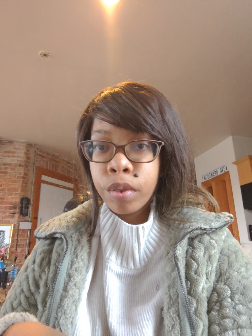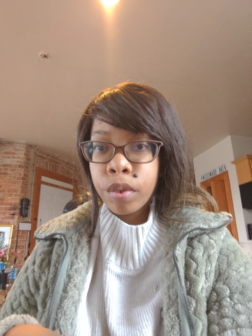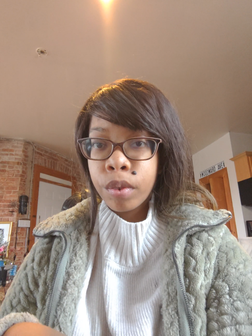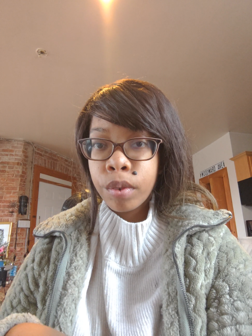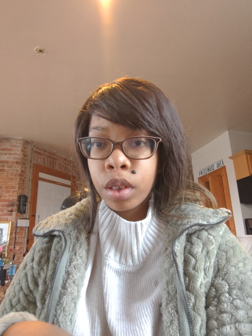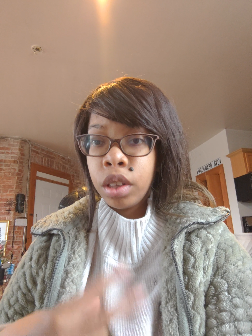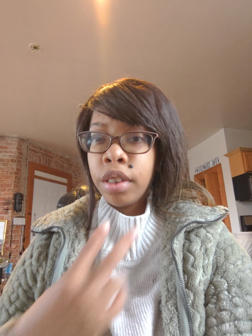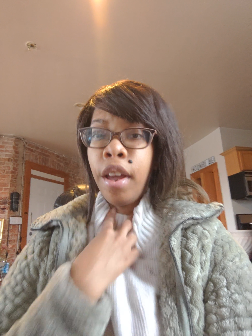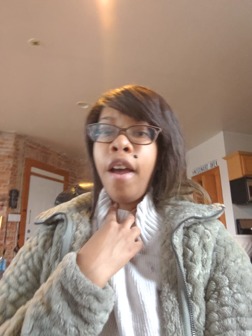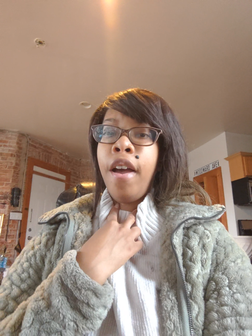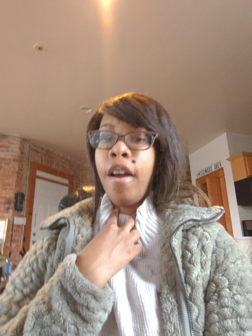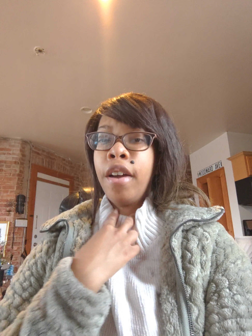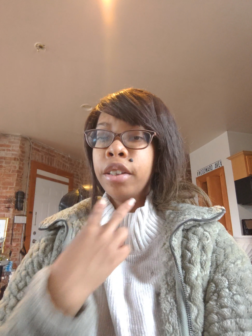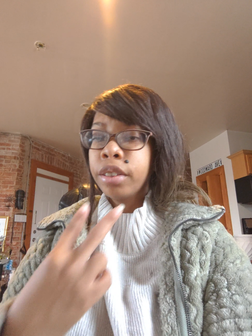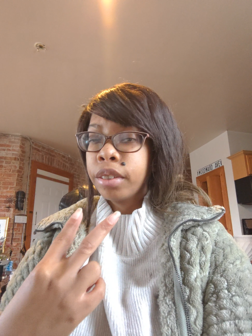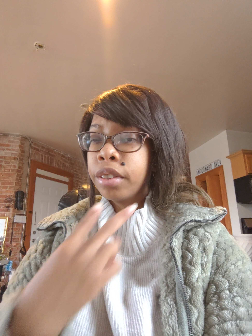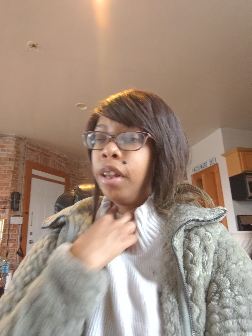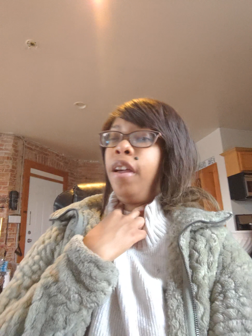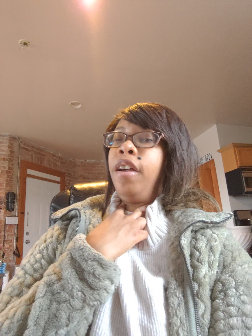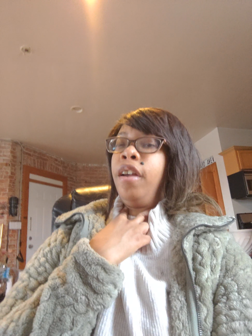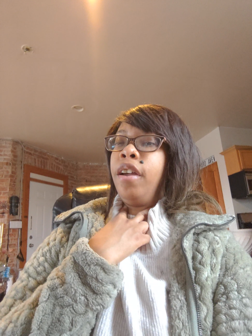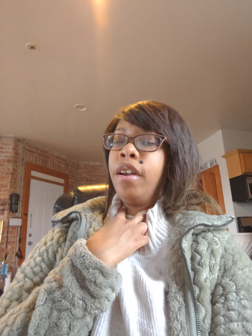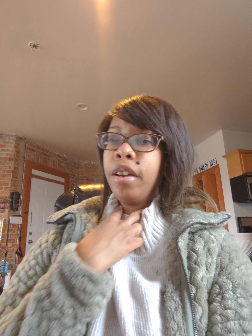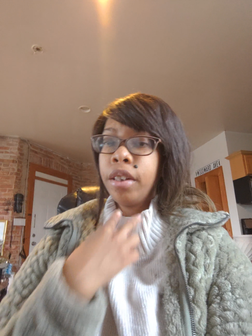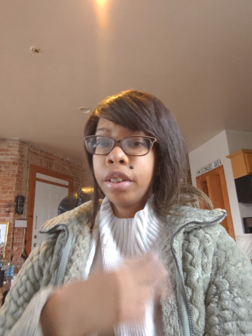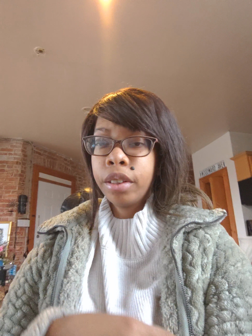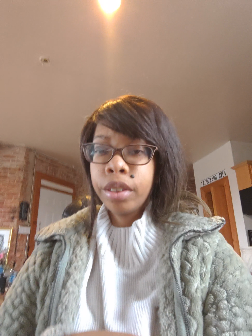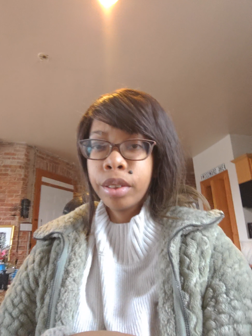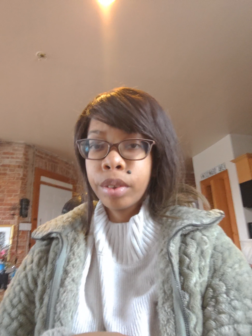stuck